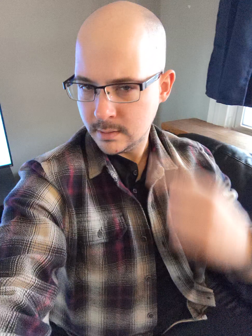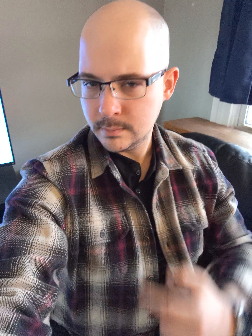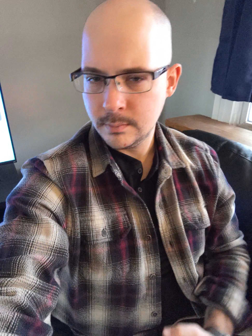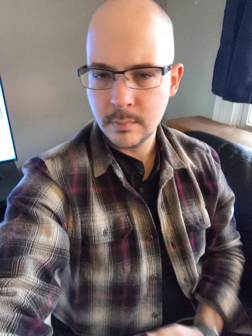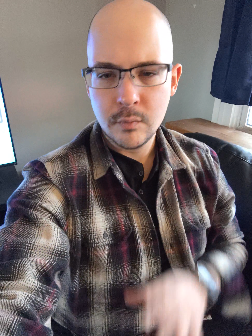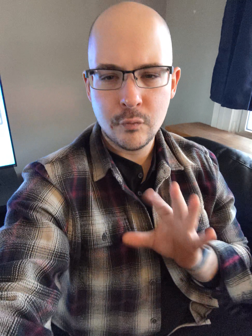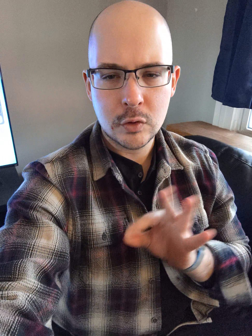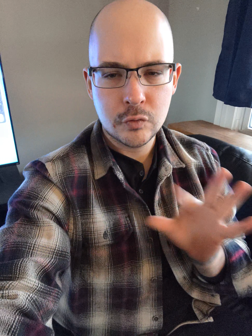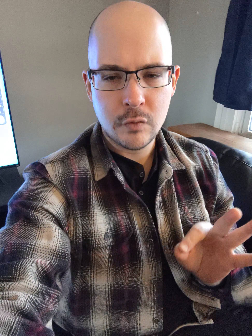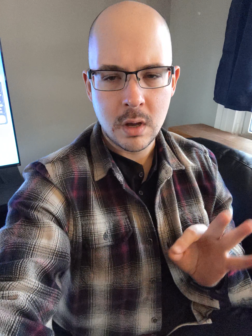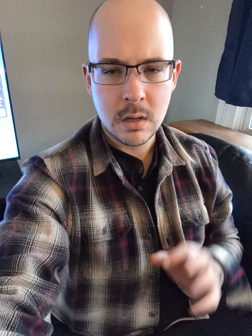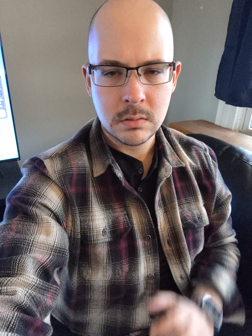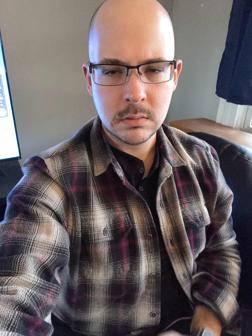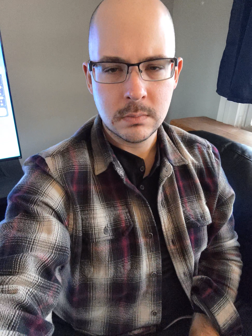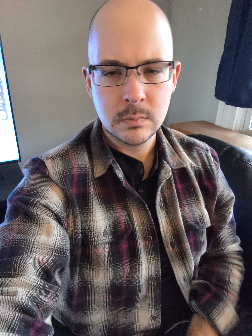french fries